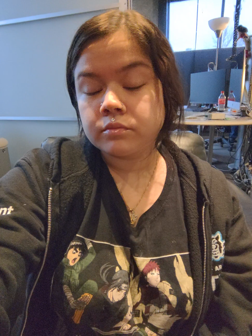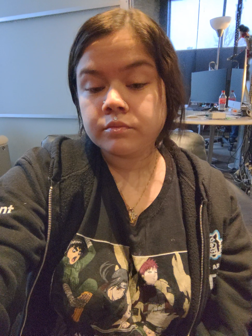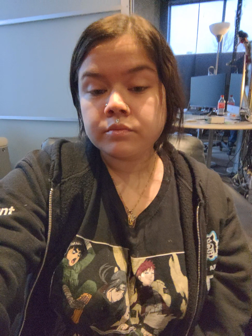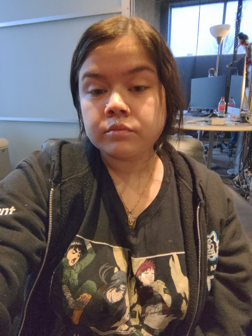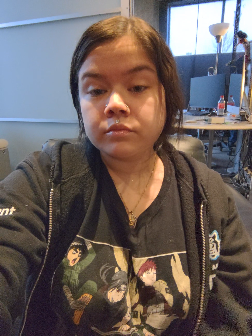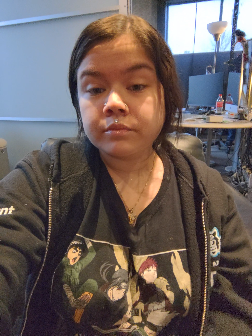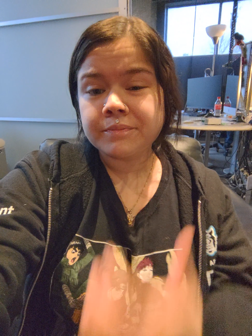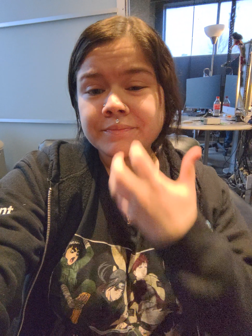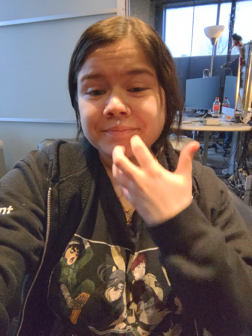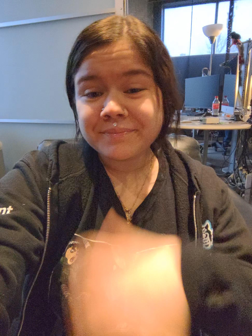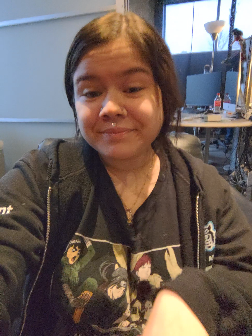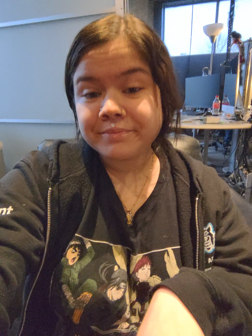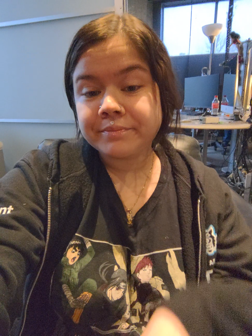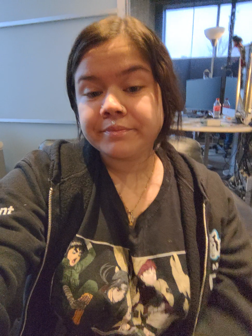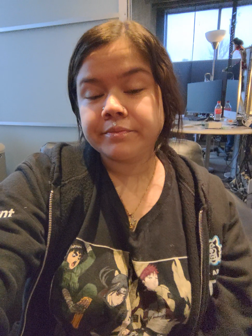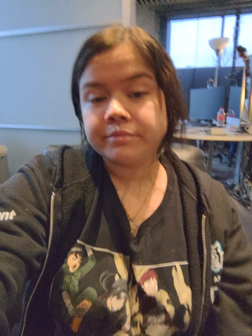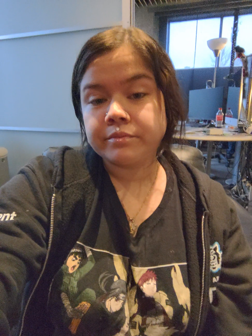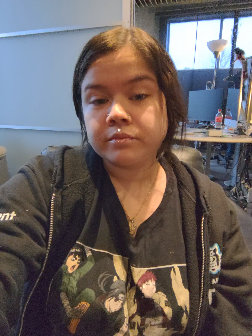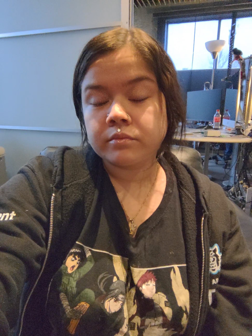hot